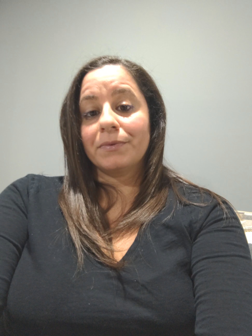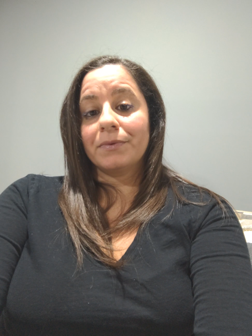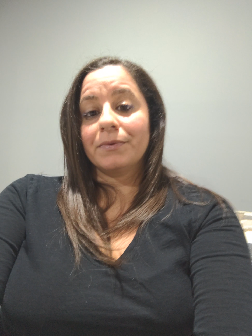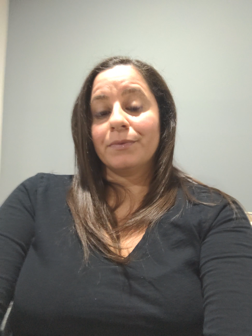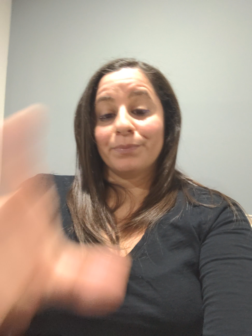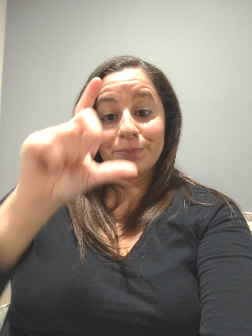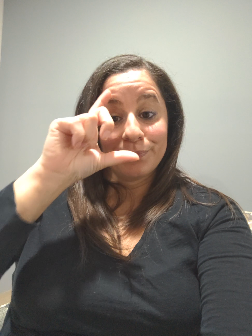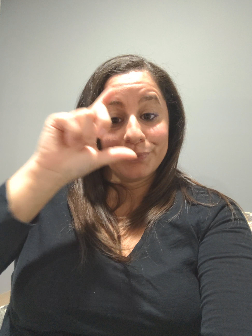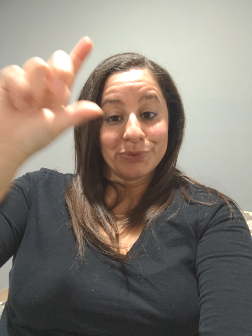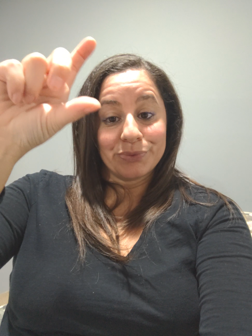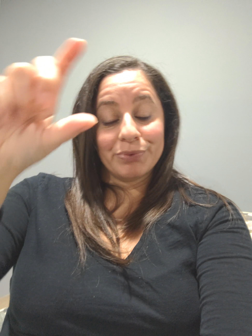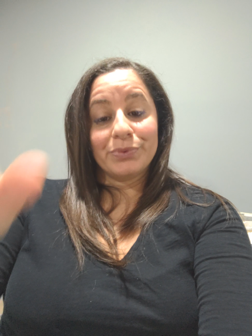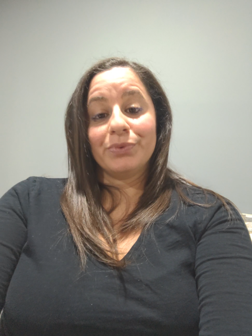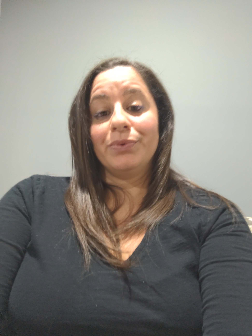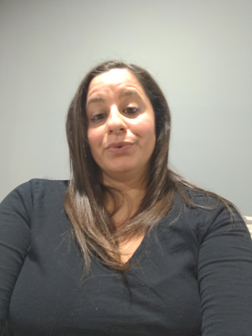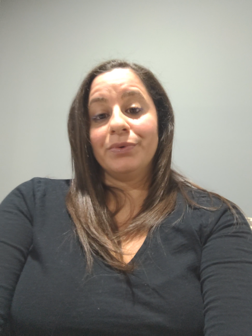moon